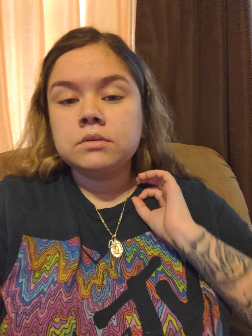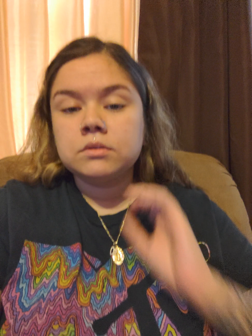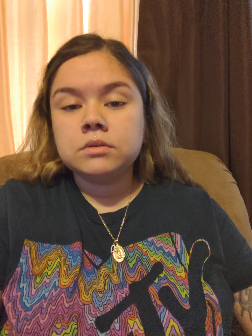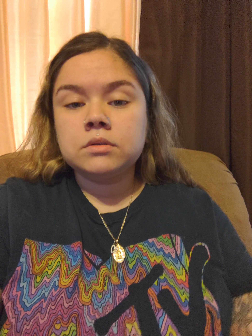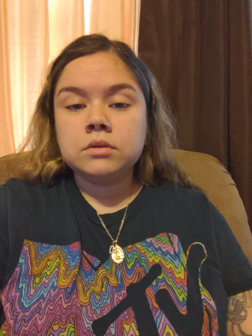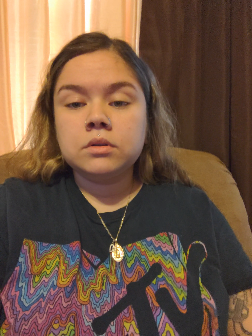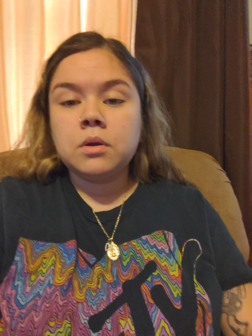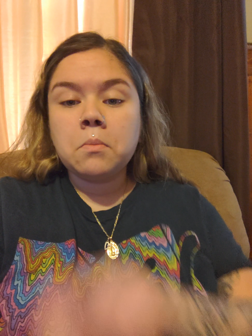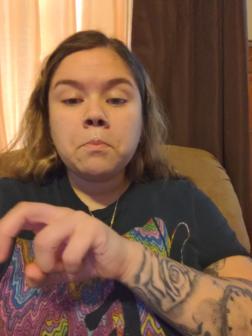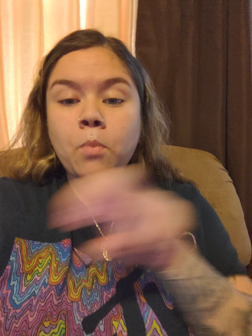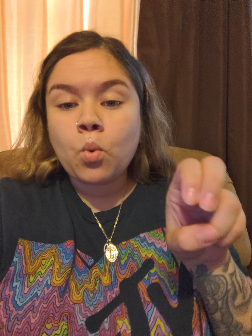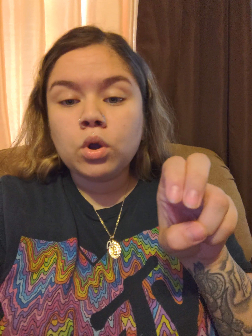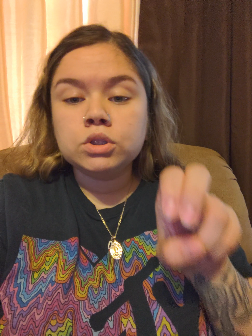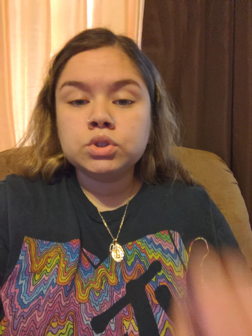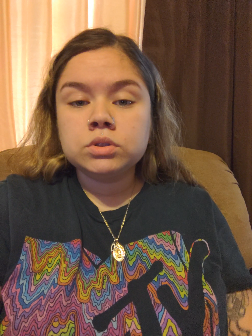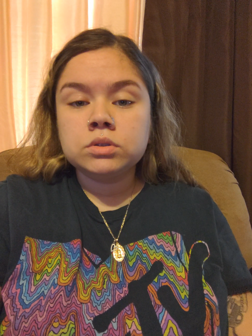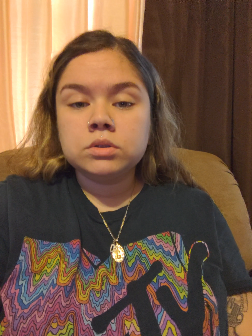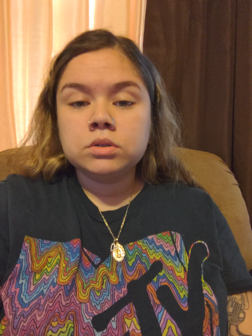porch